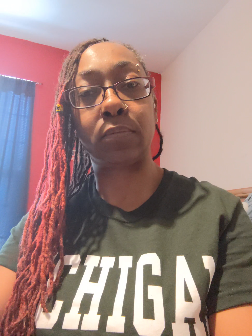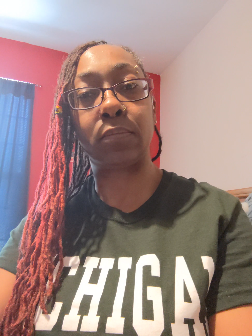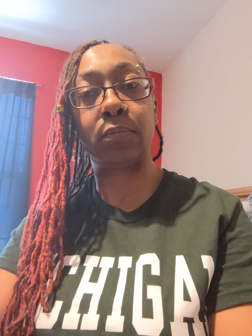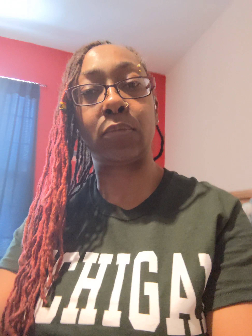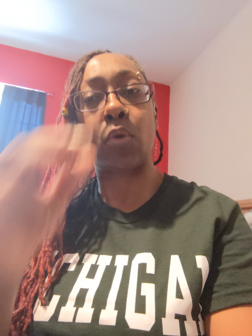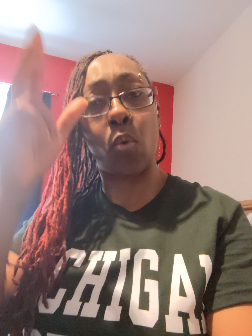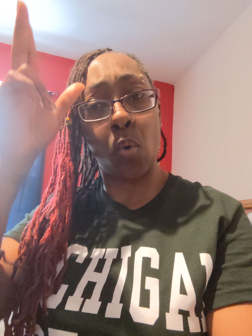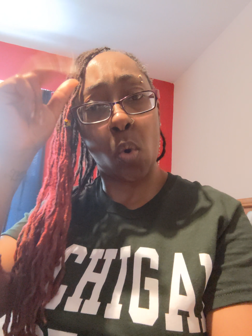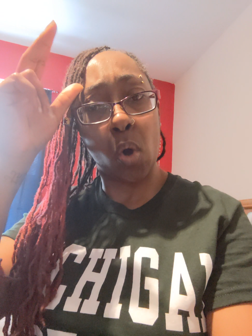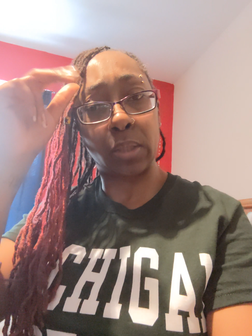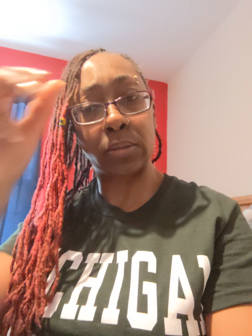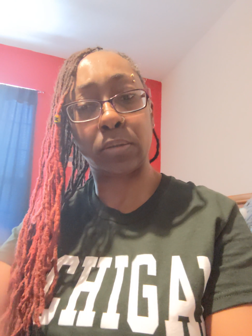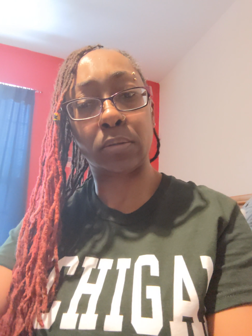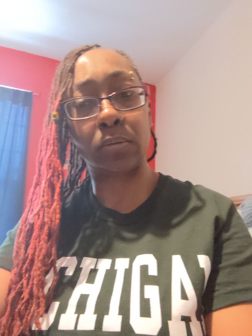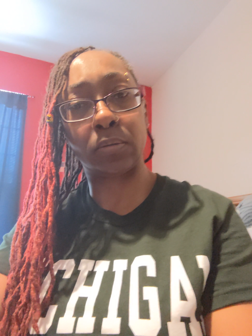horse